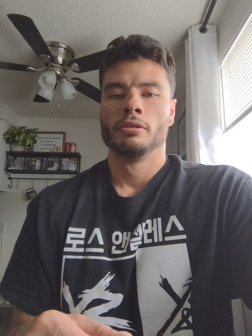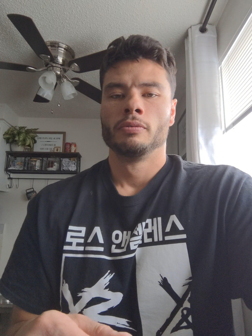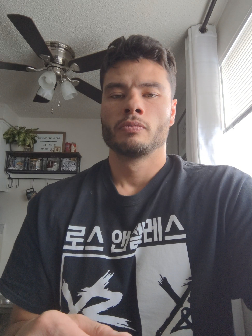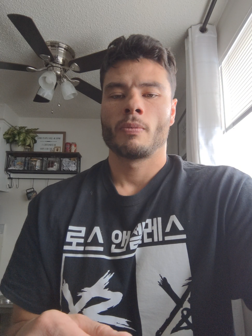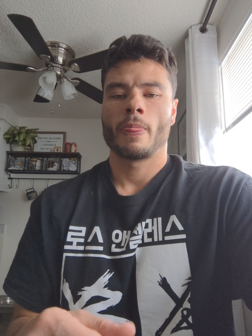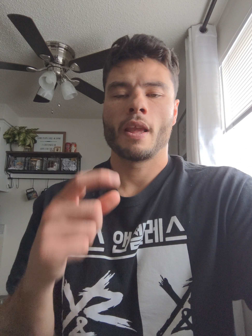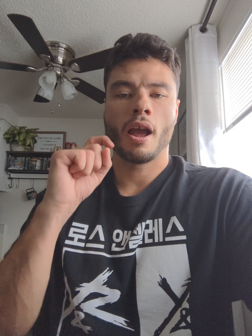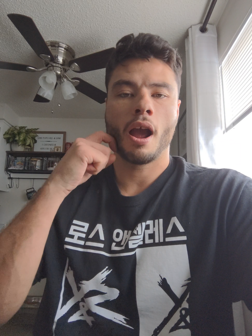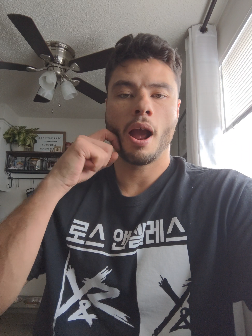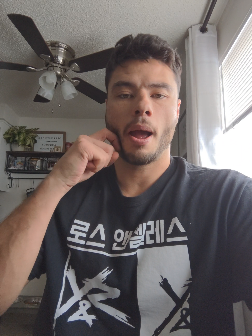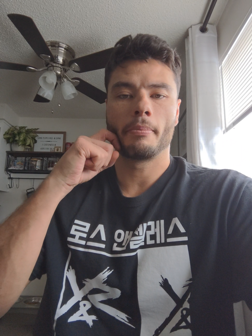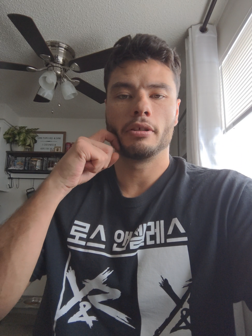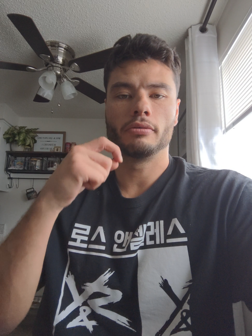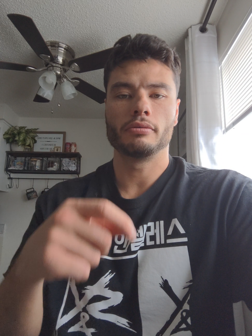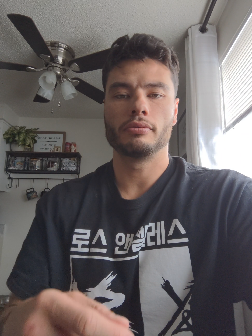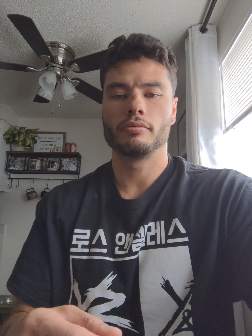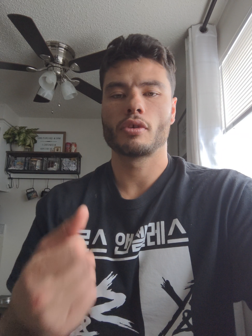apple